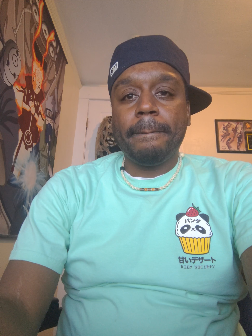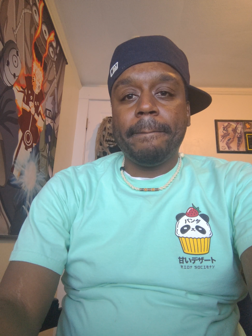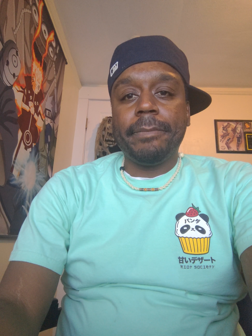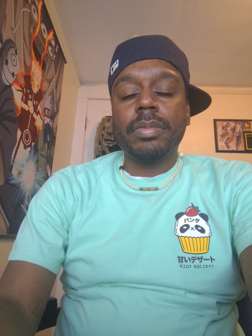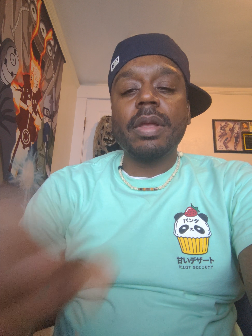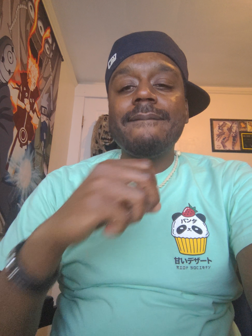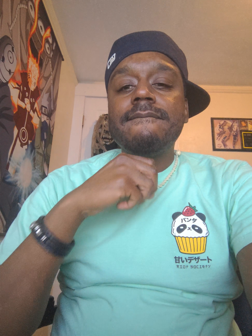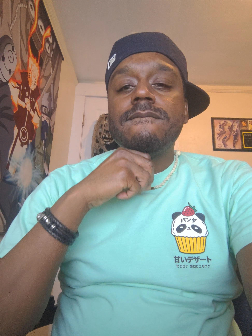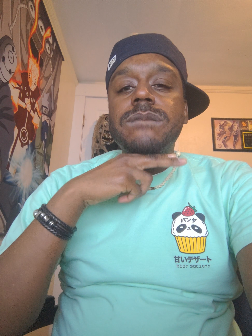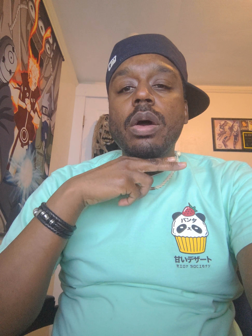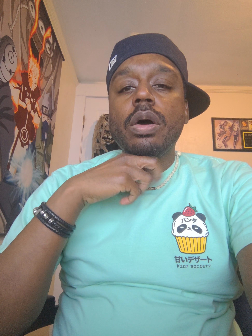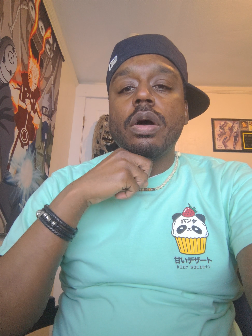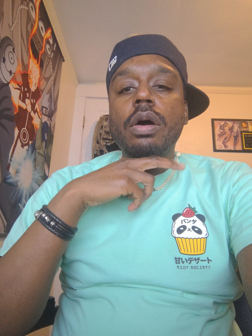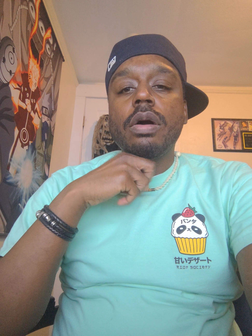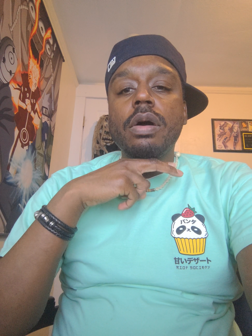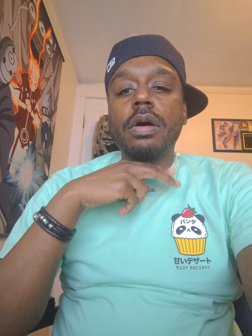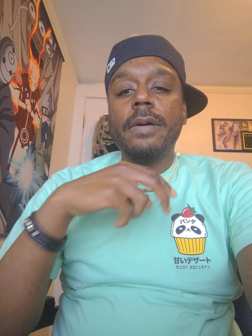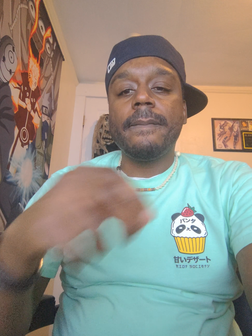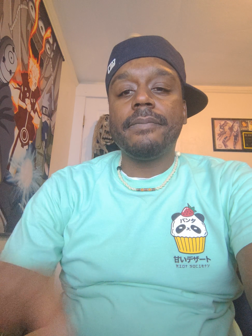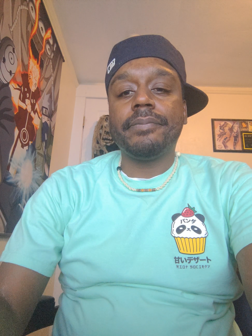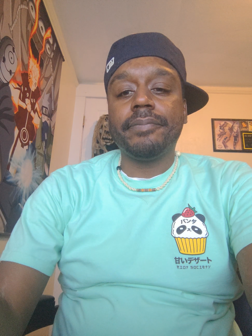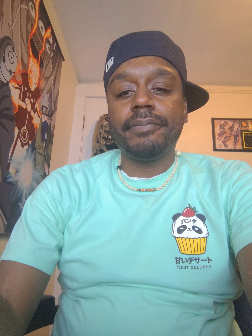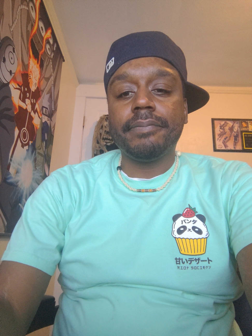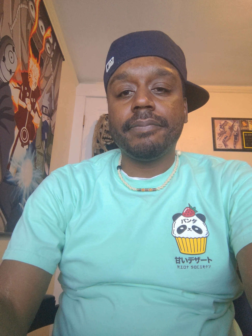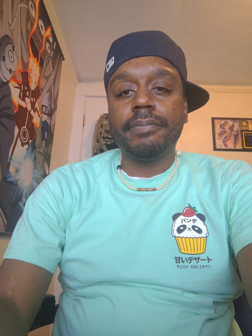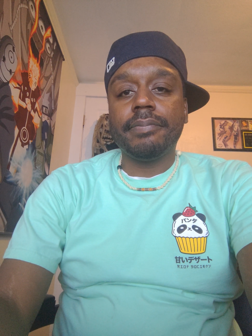frog